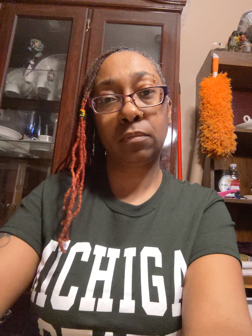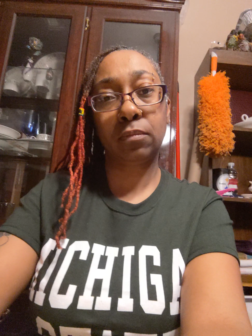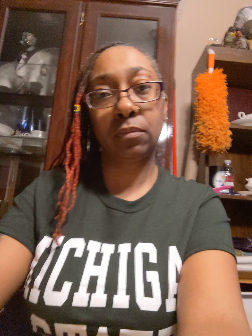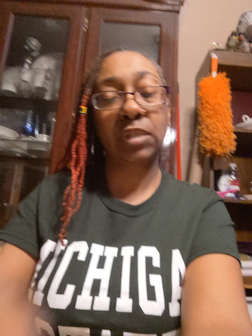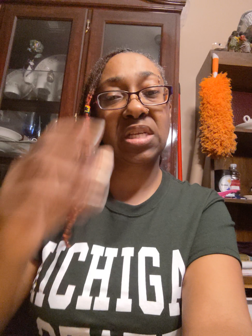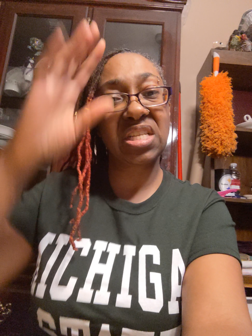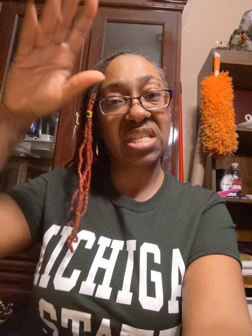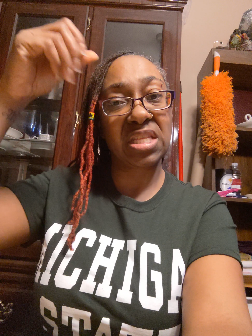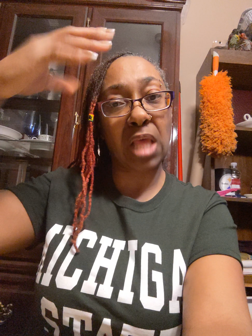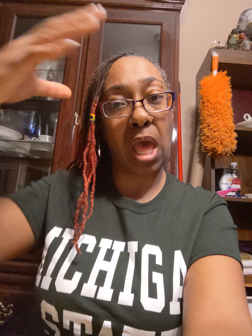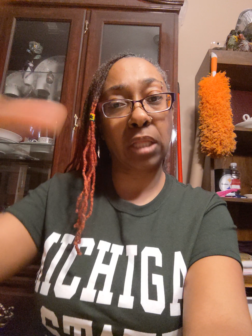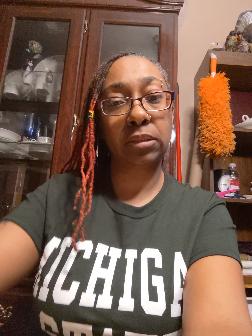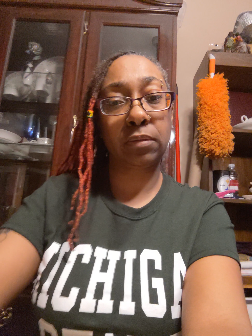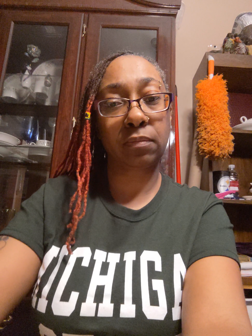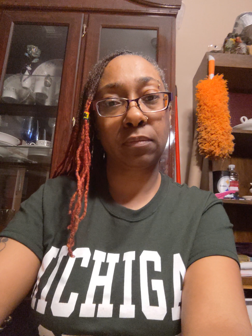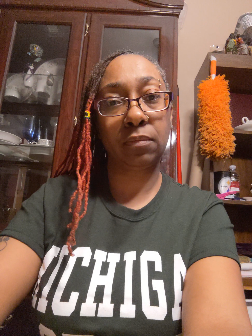sun